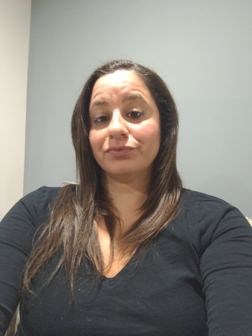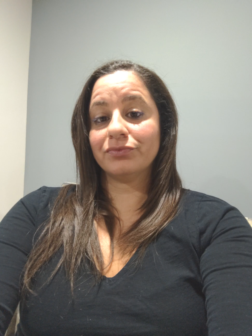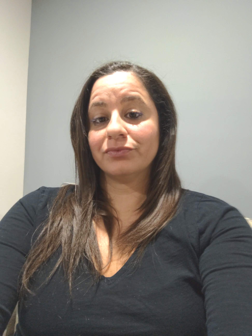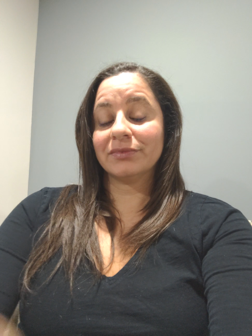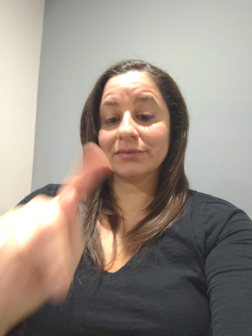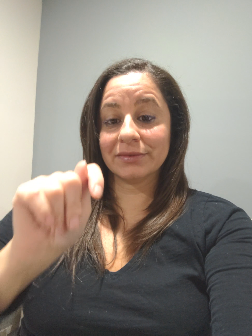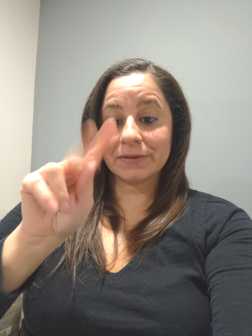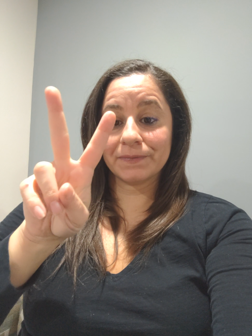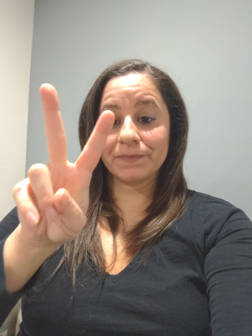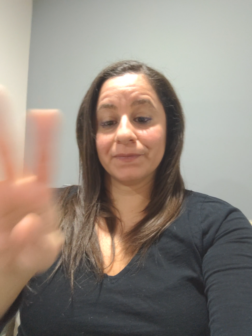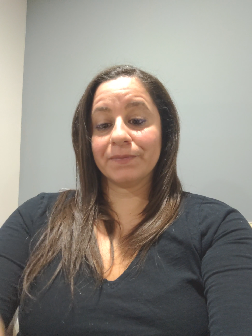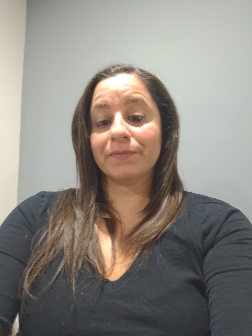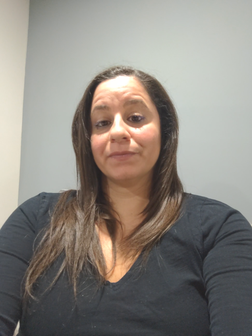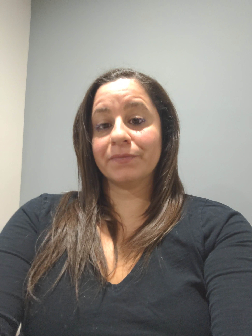TV